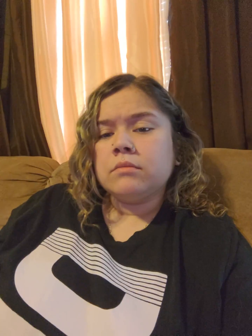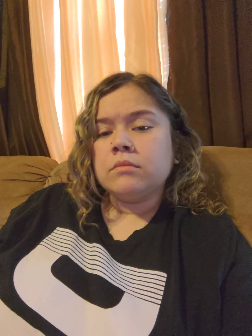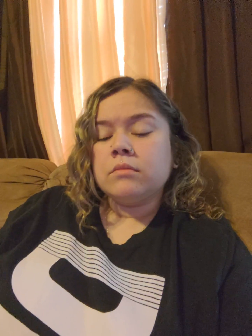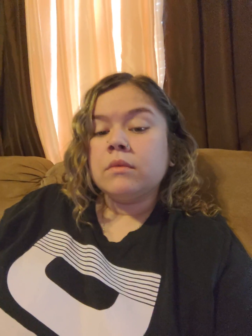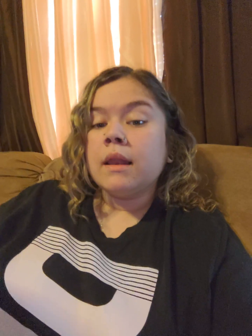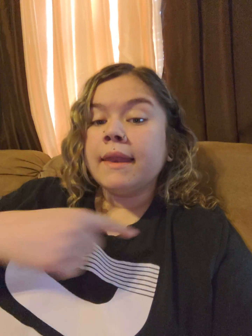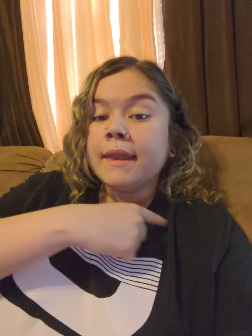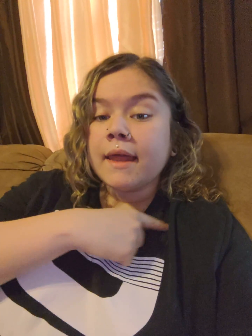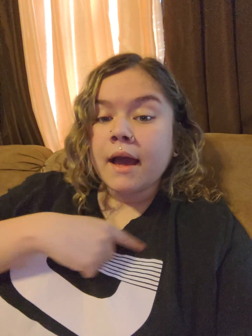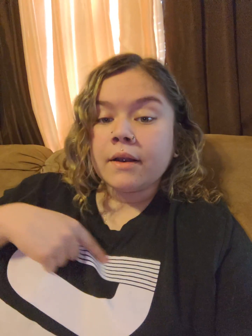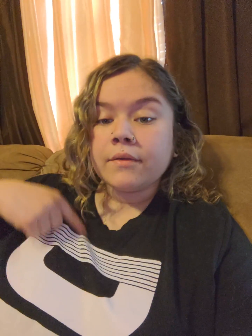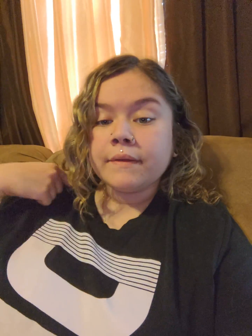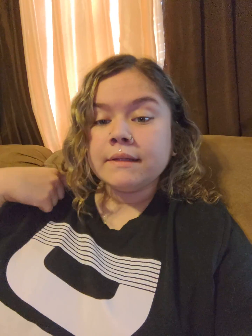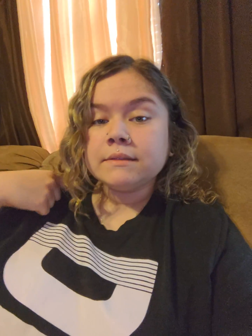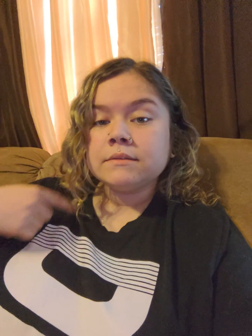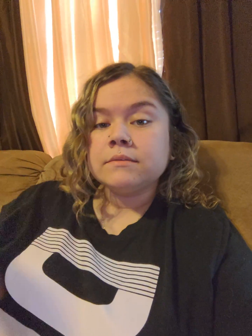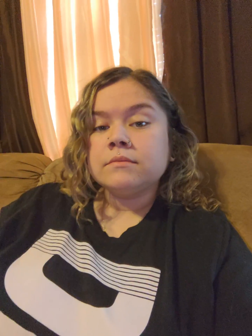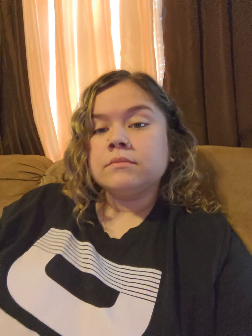necklace